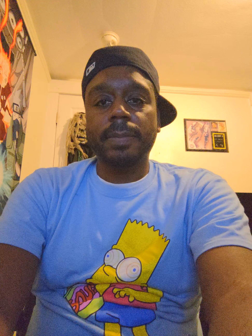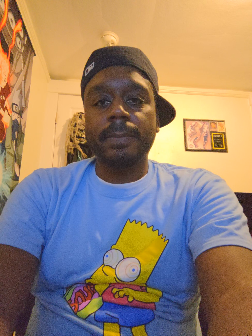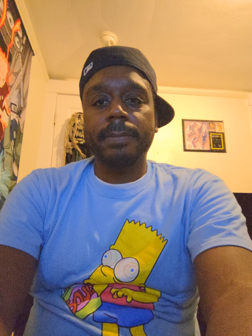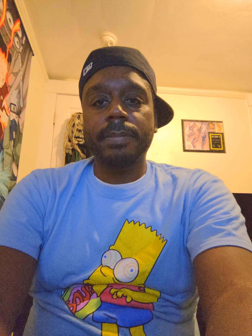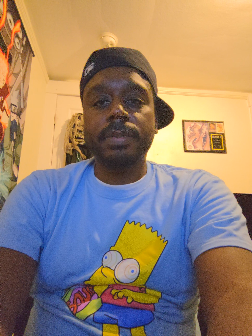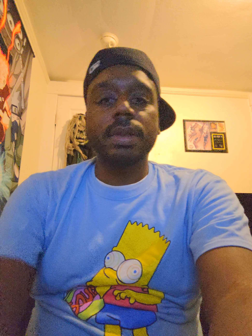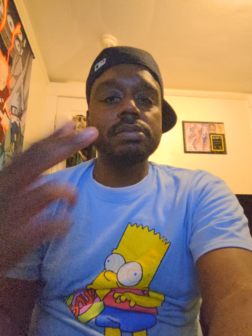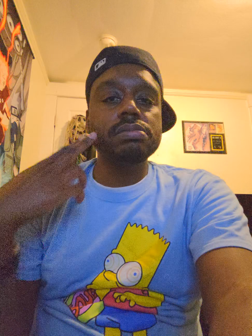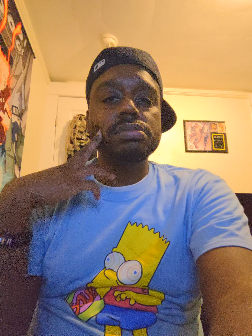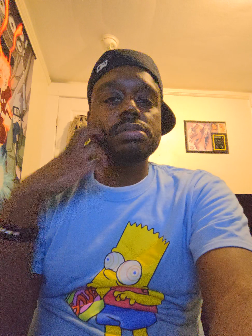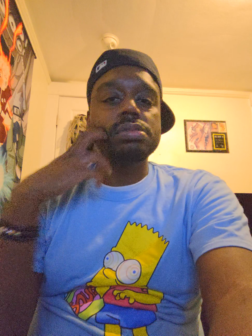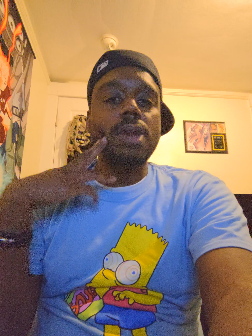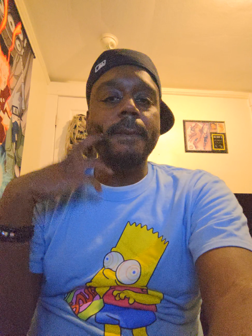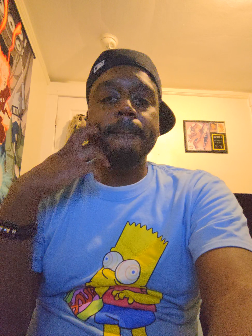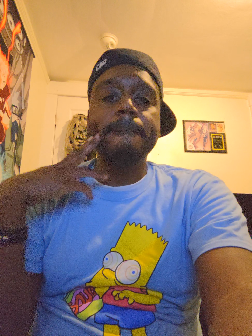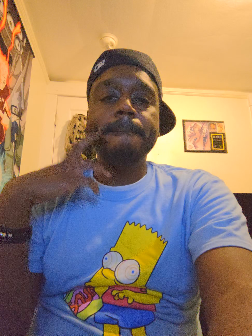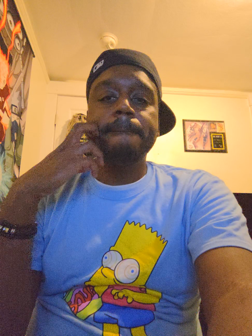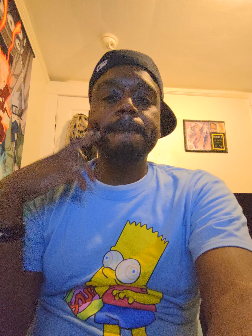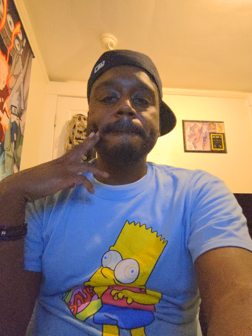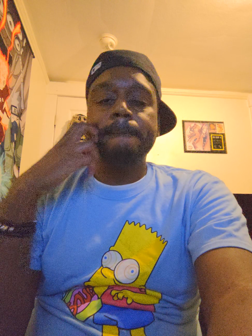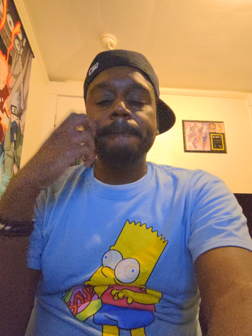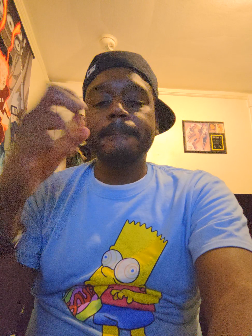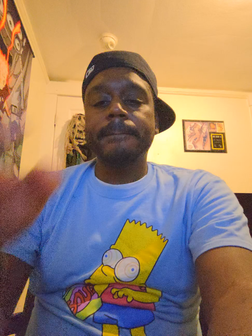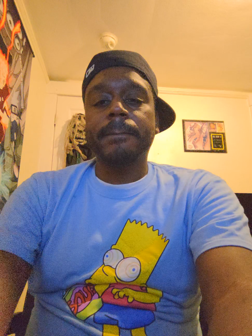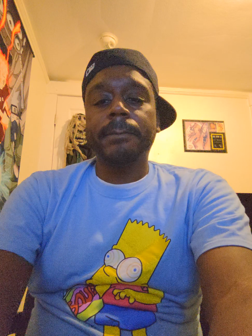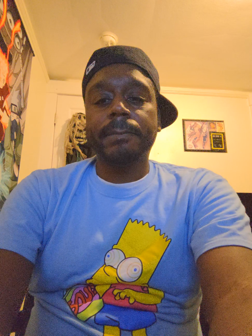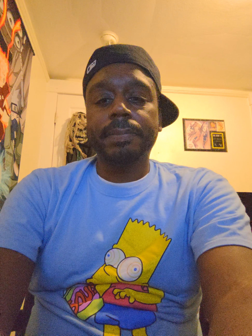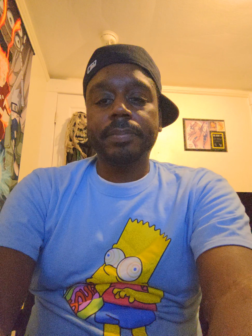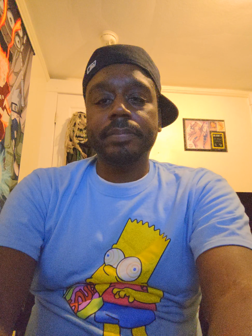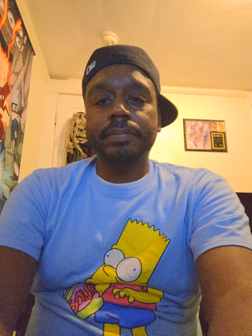gum